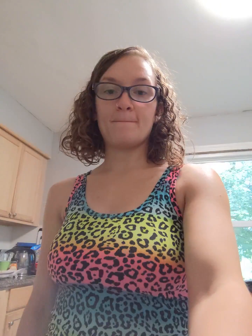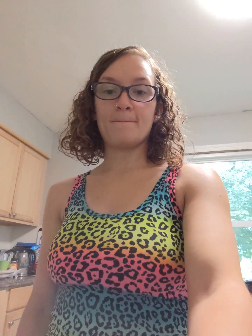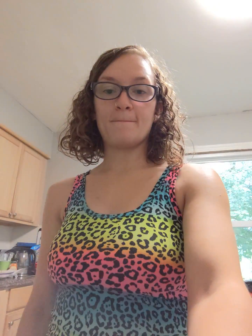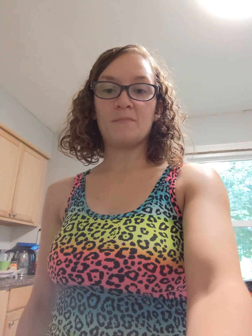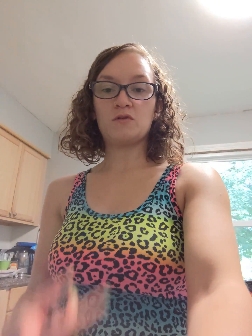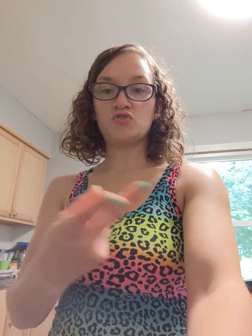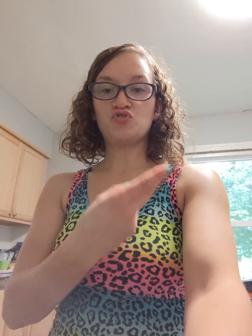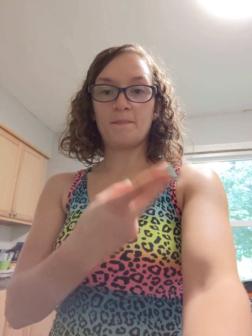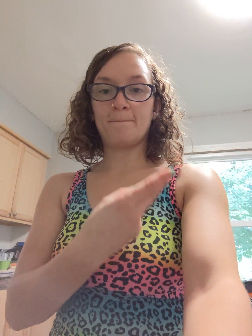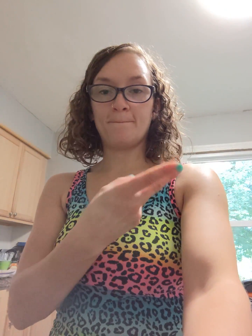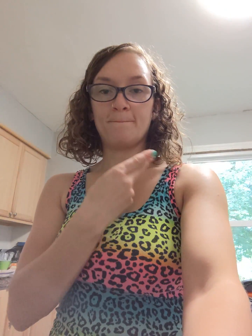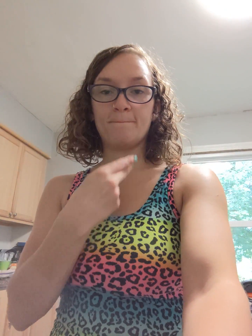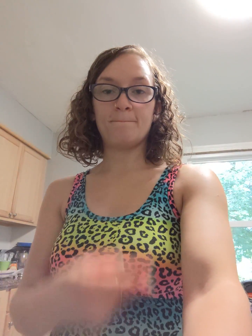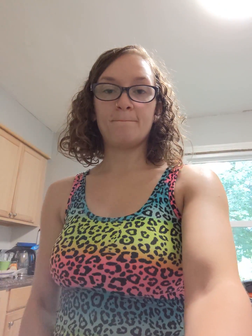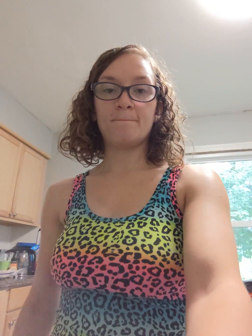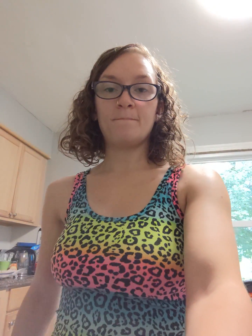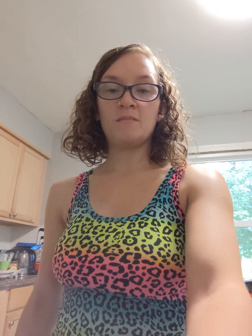sheep